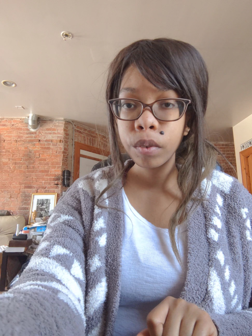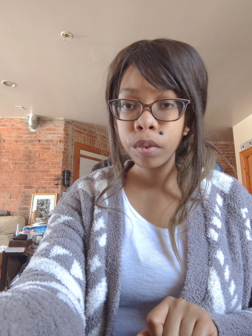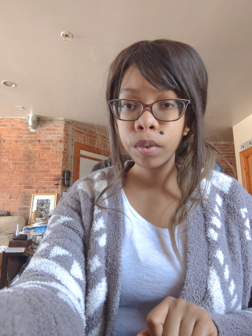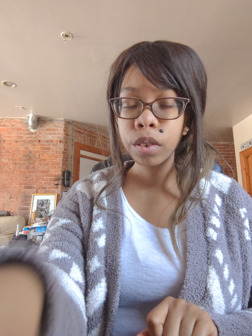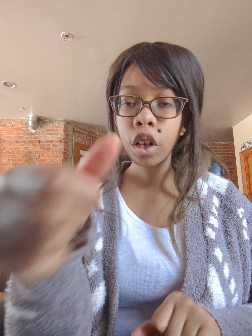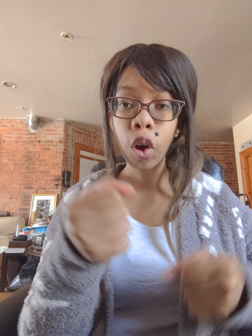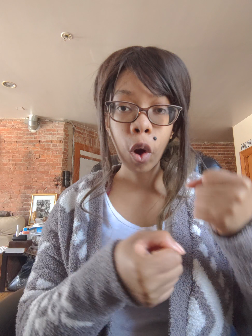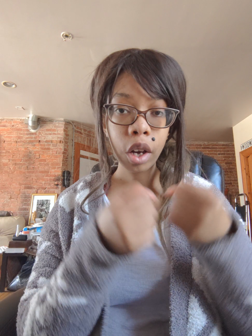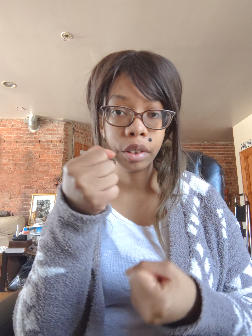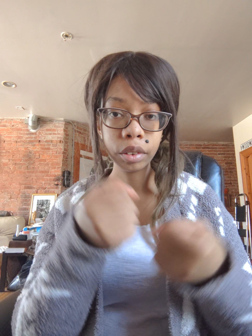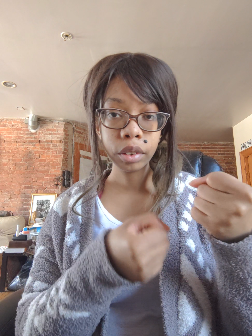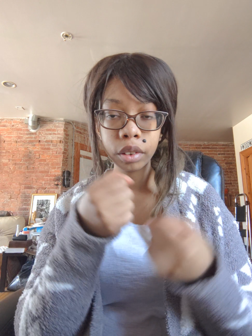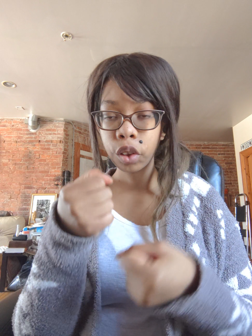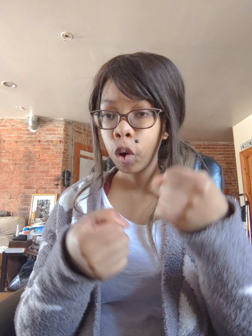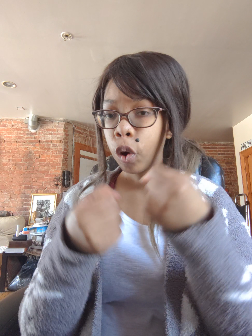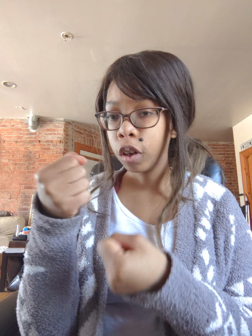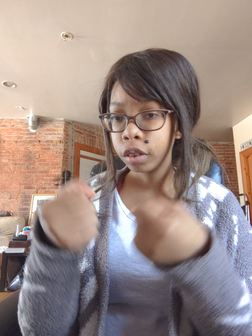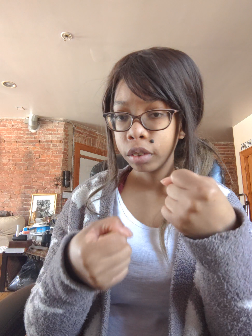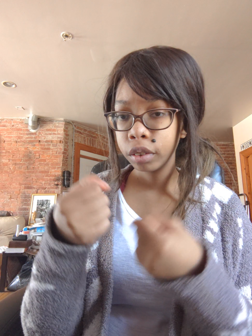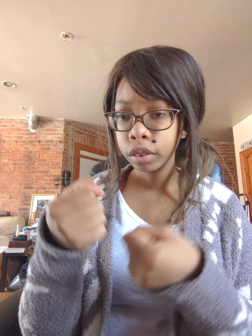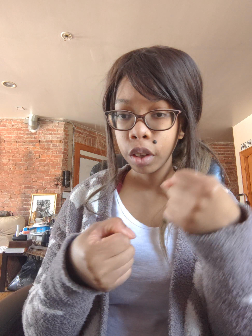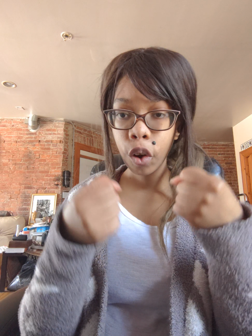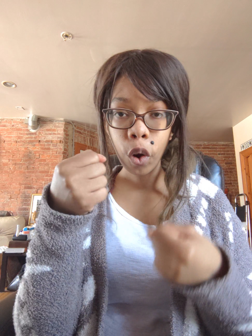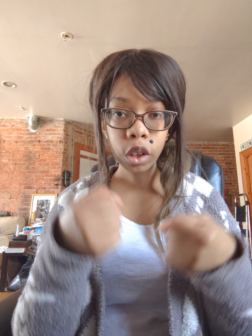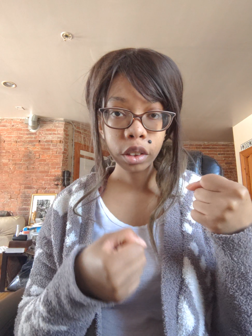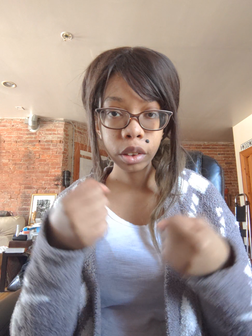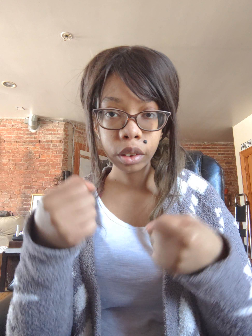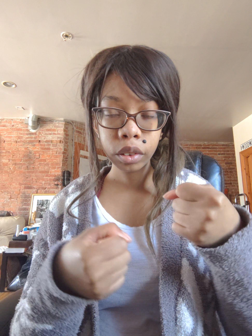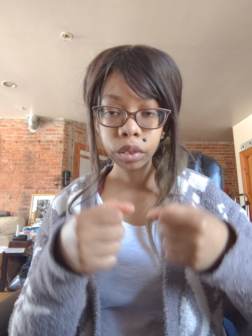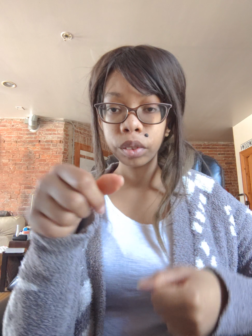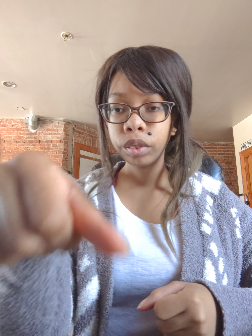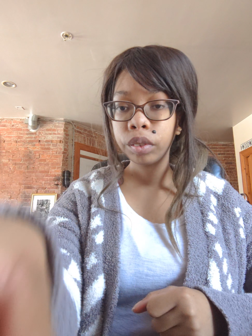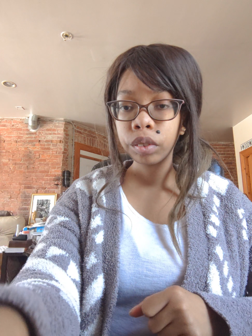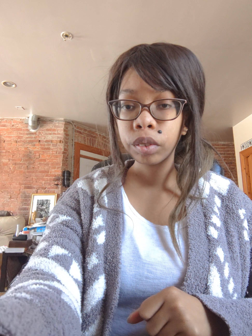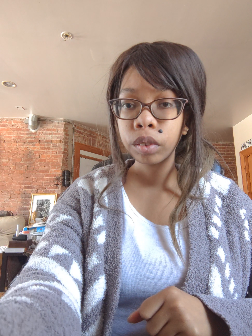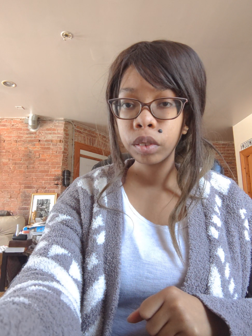car